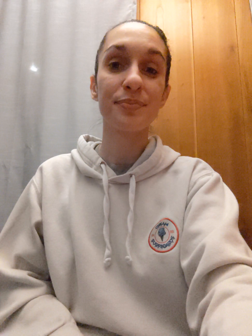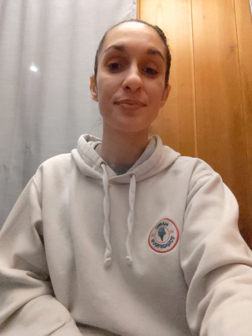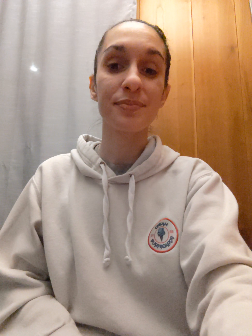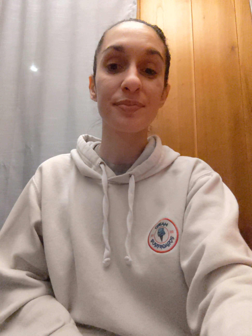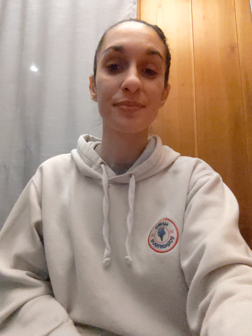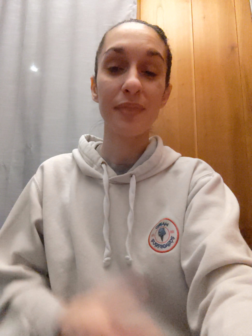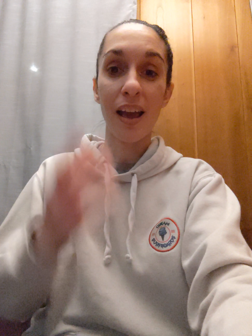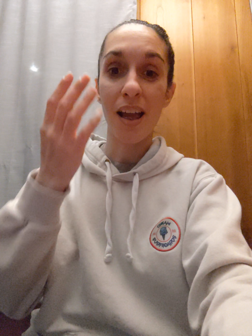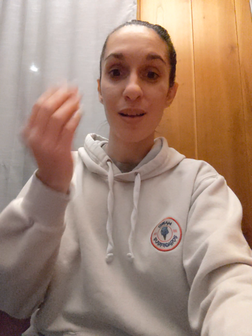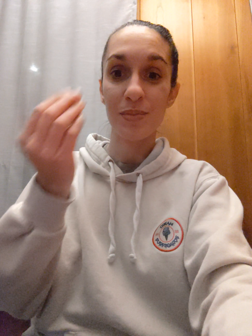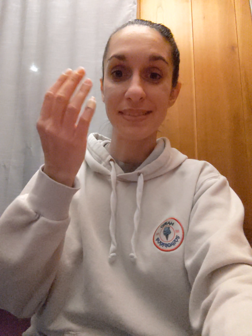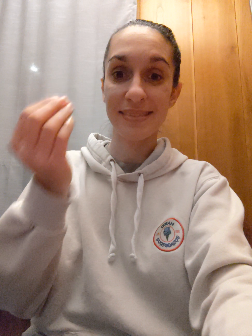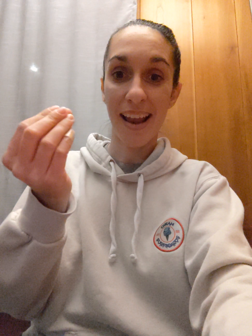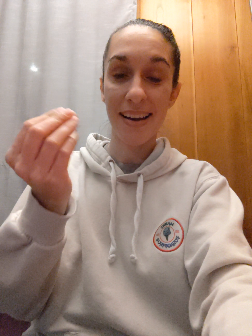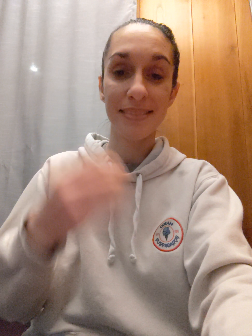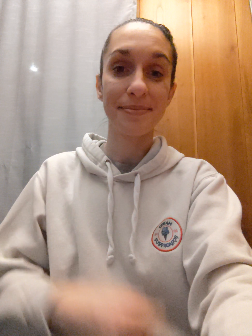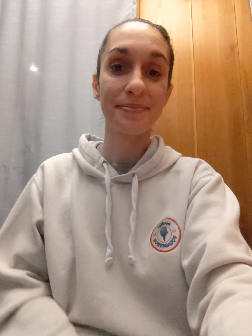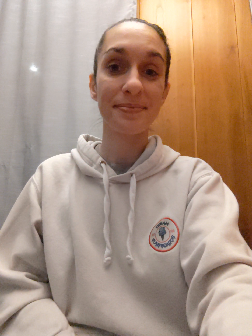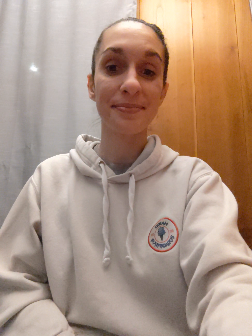outside